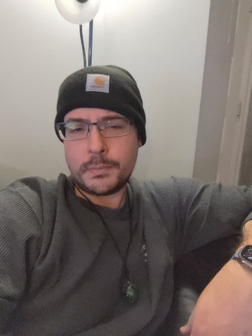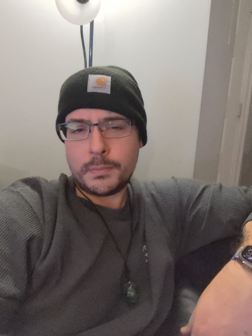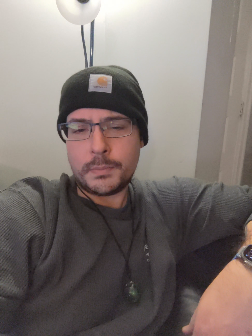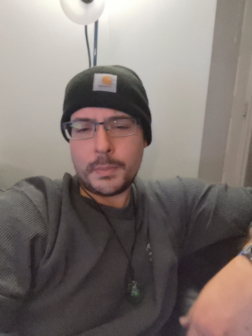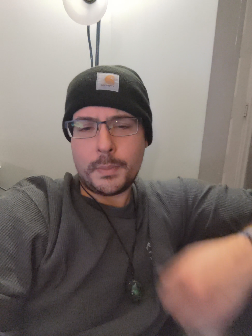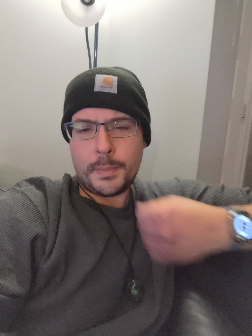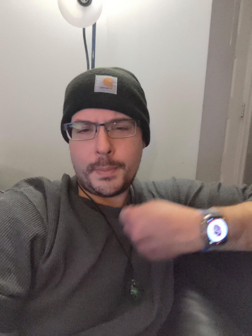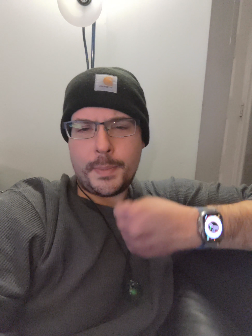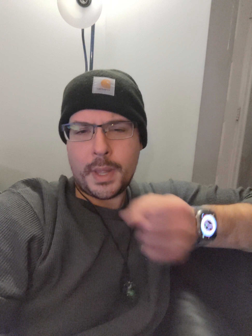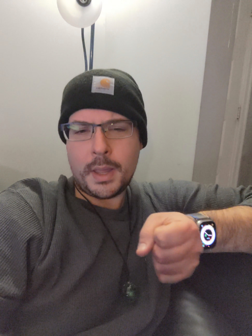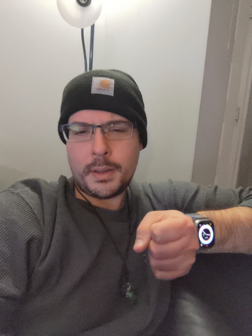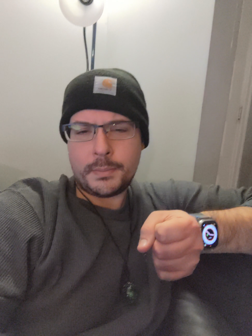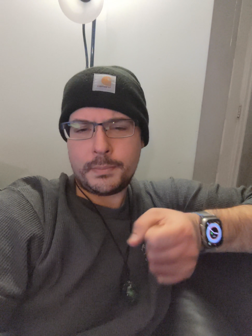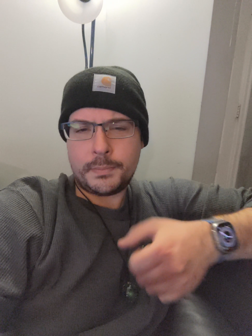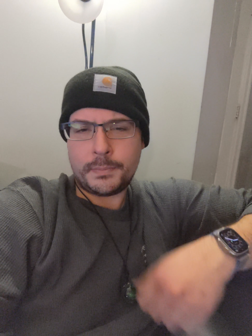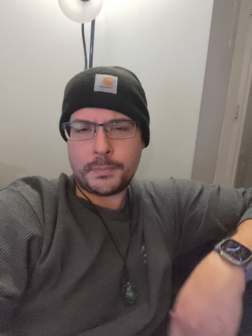make